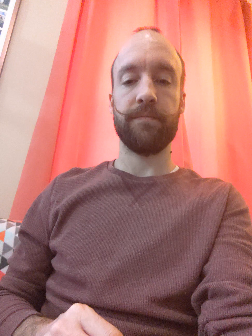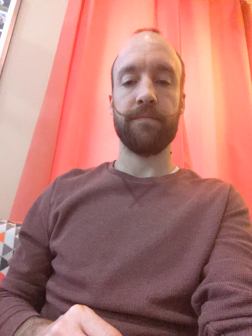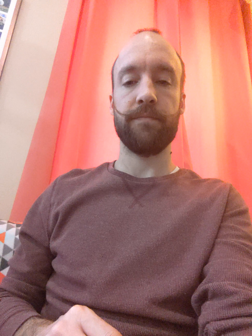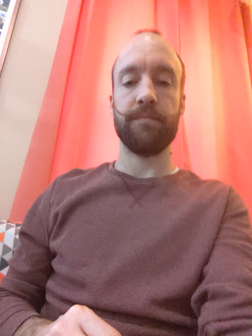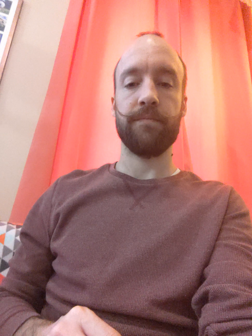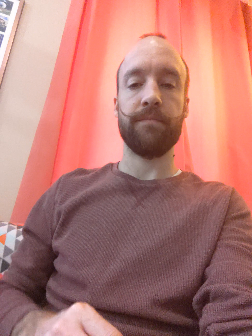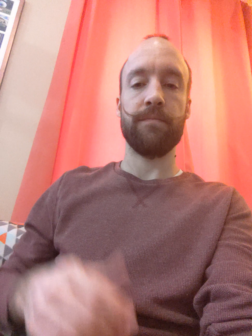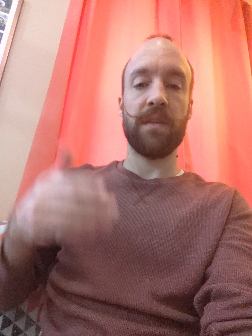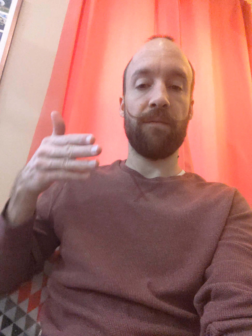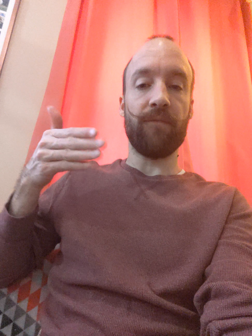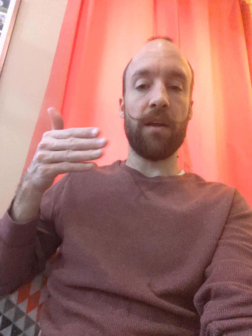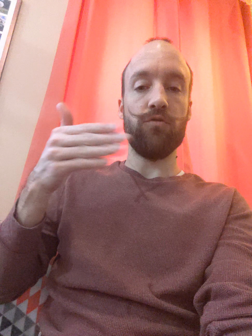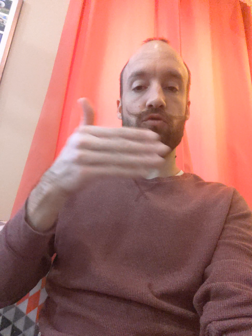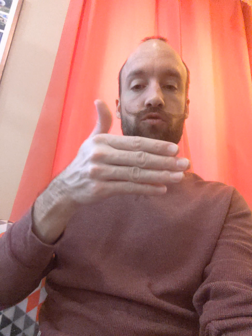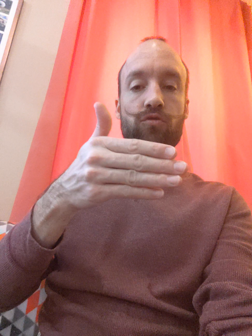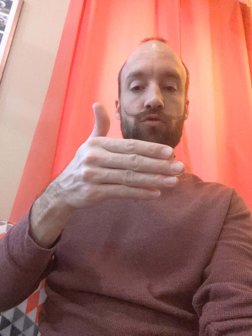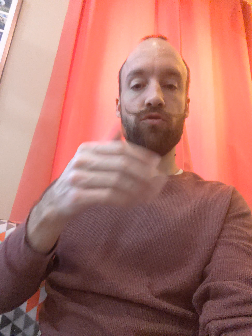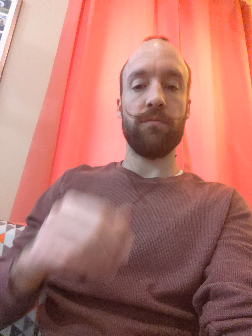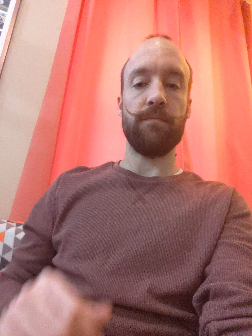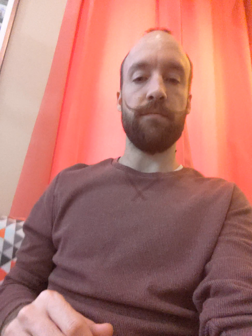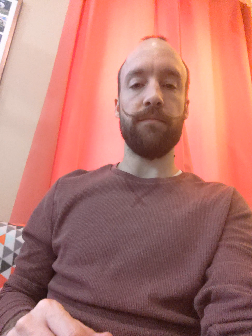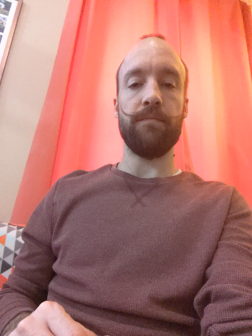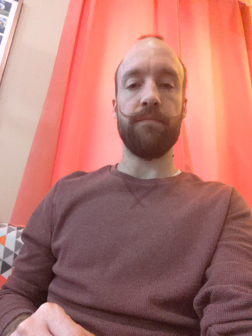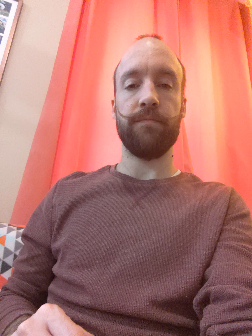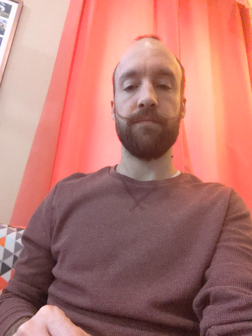fish